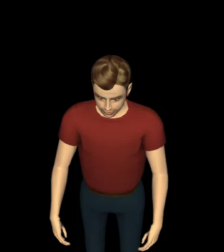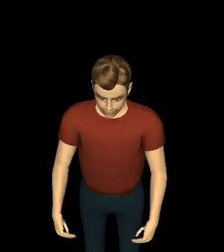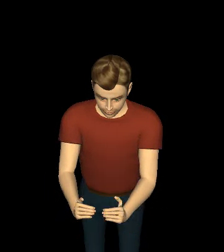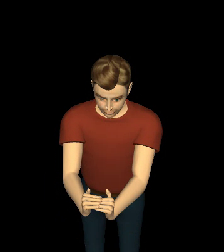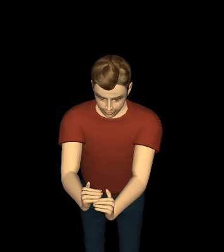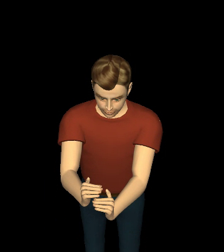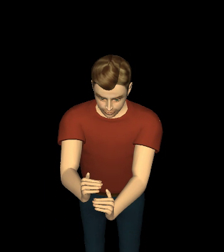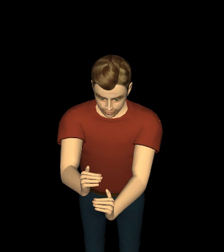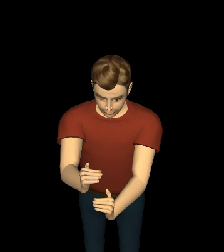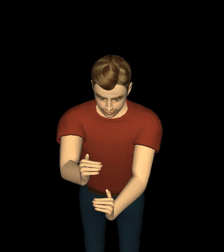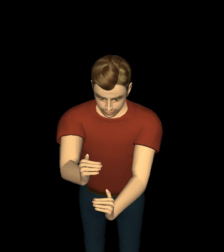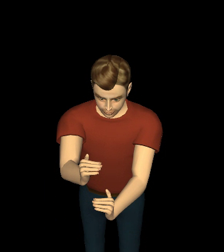طابق